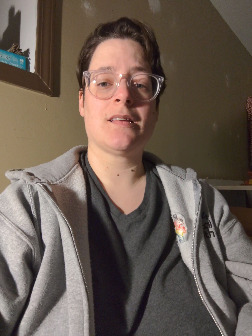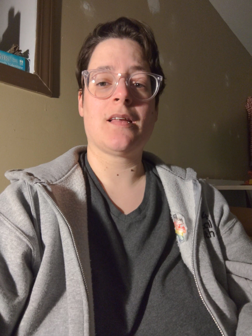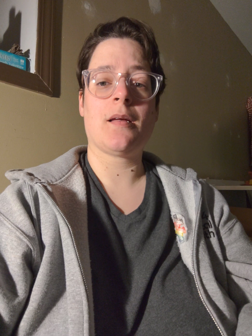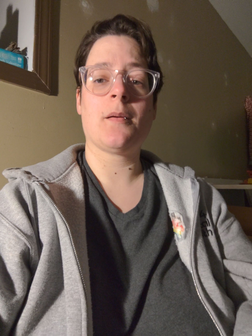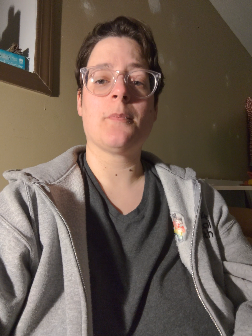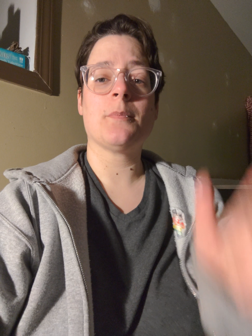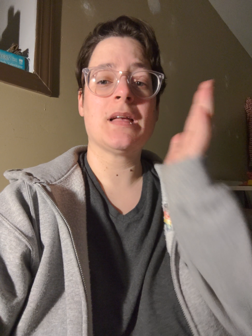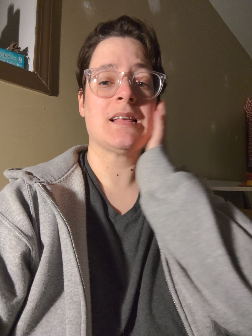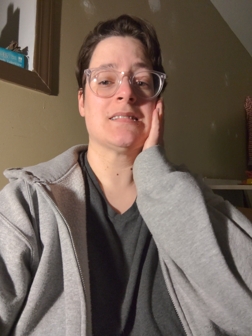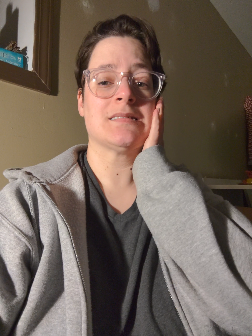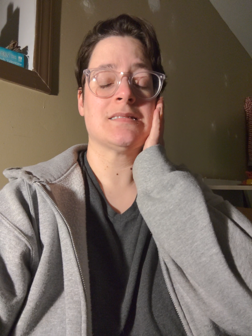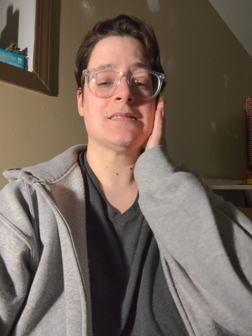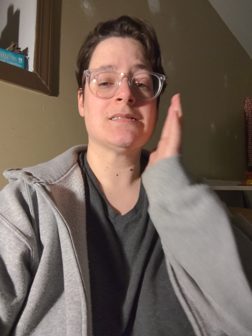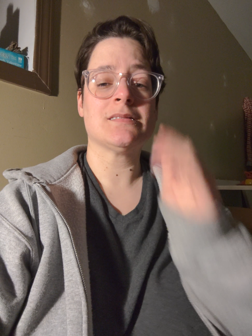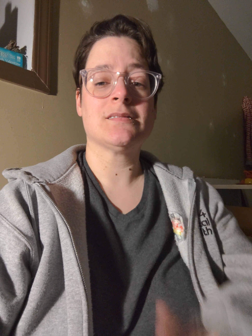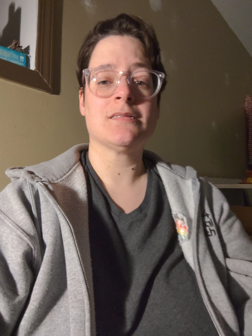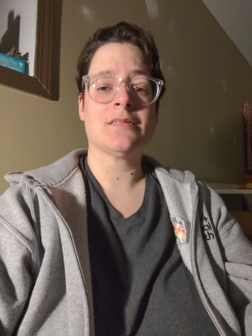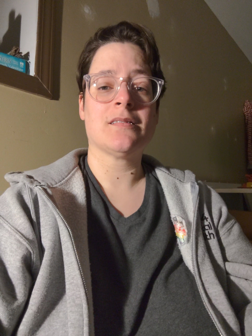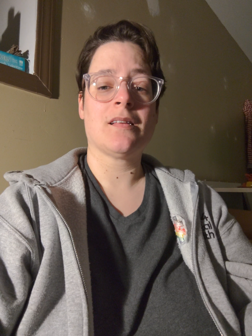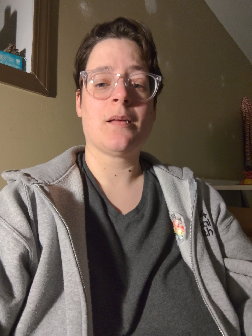bed